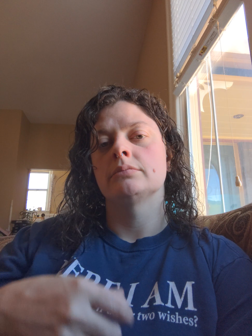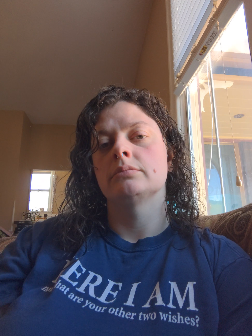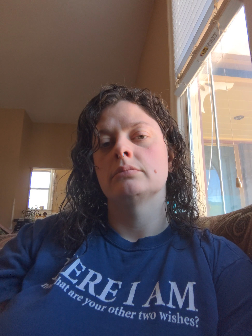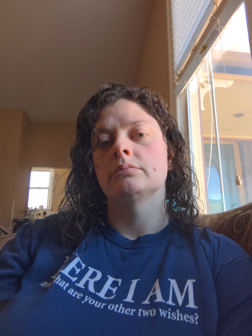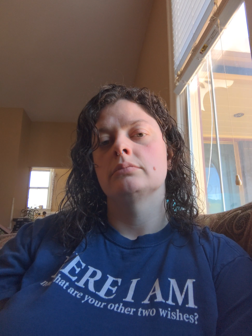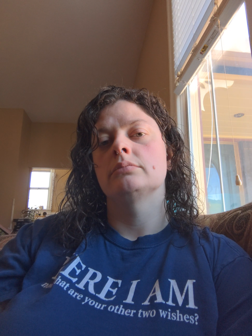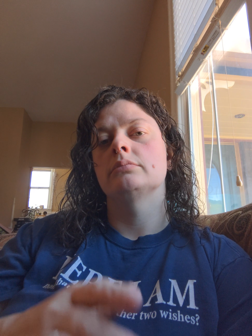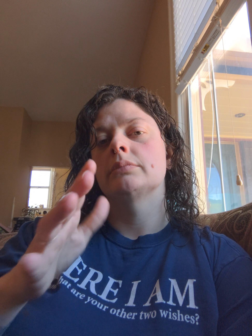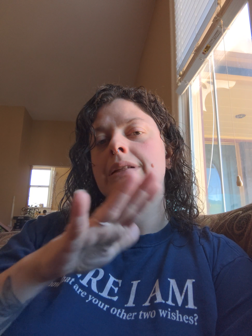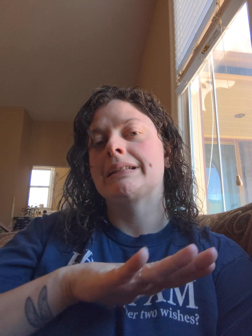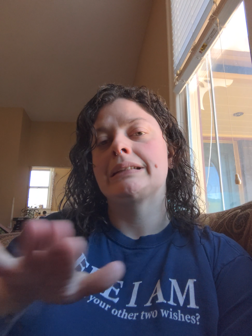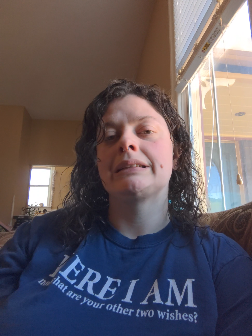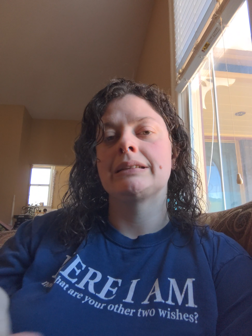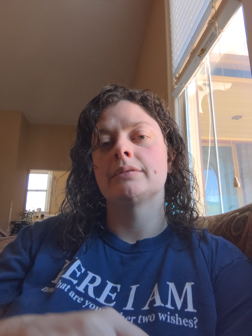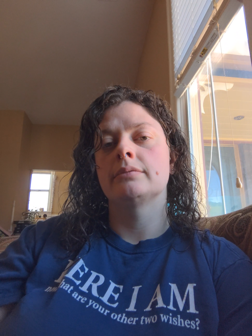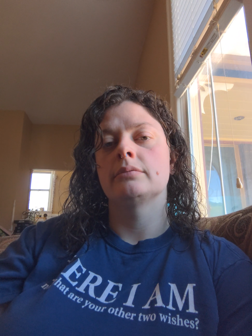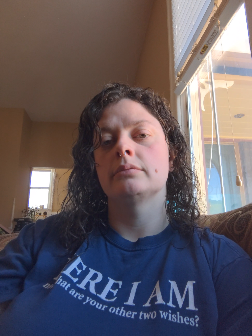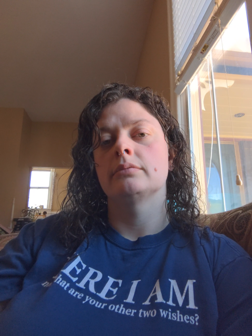clean